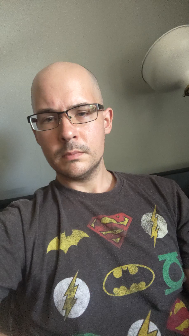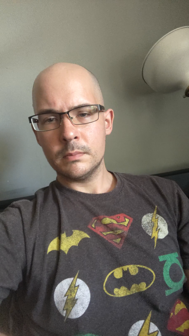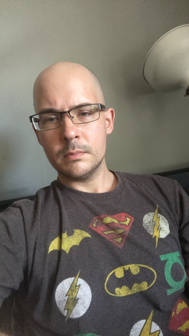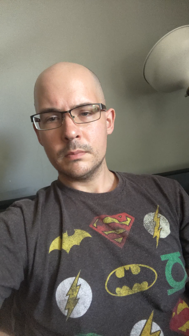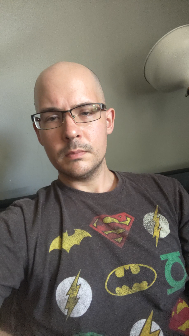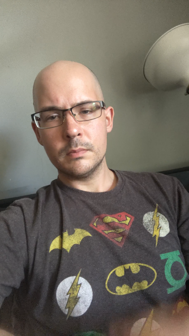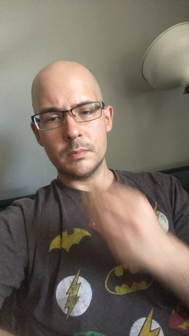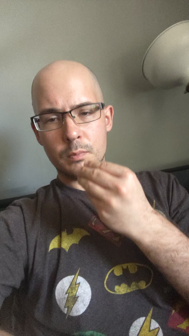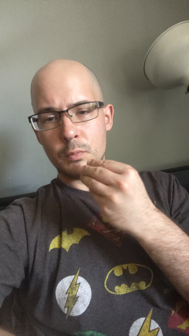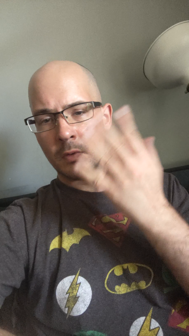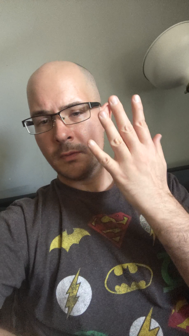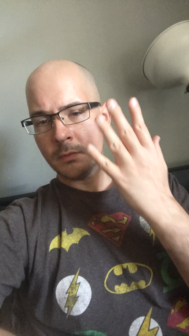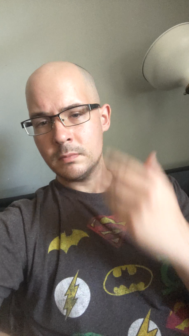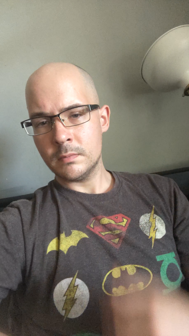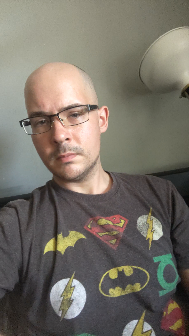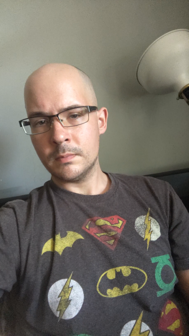breakfast